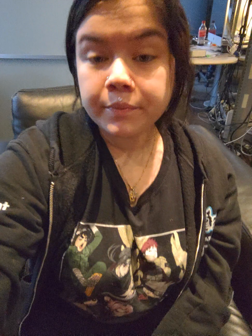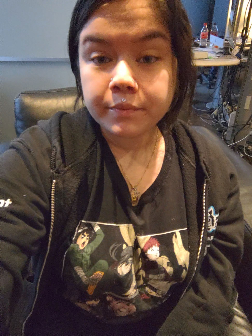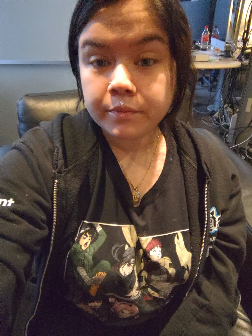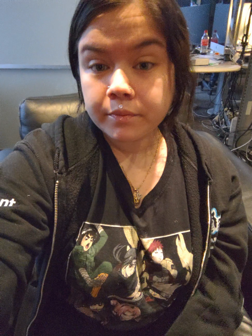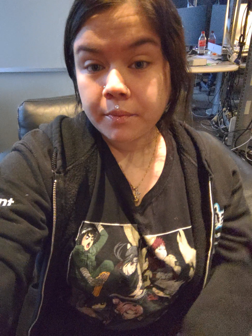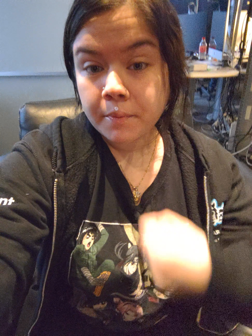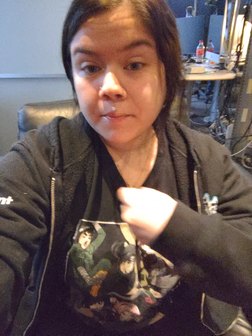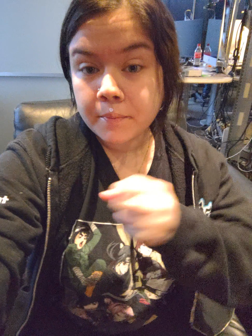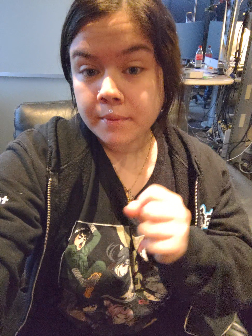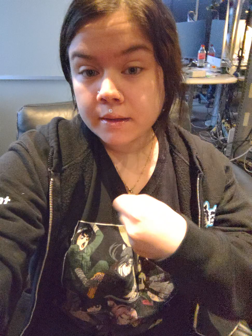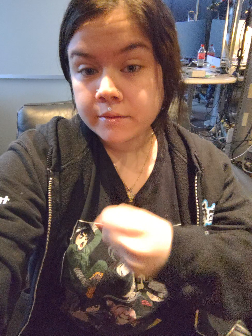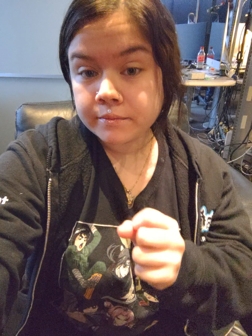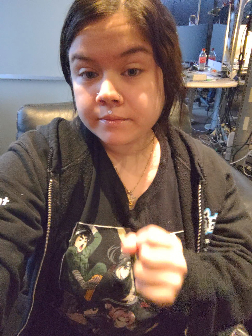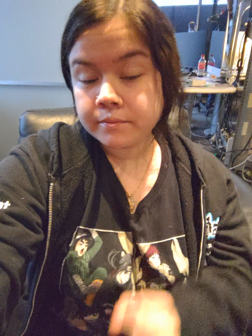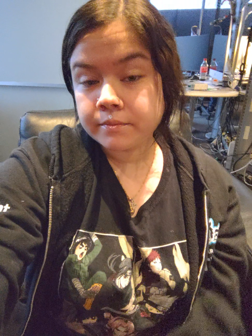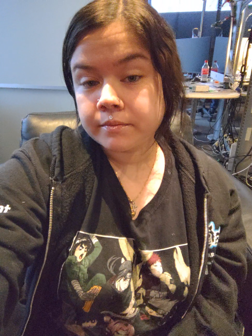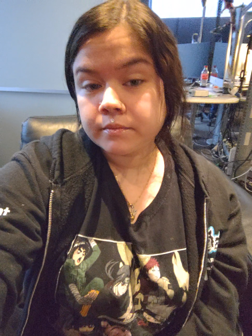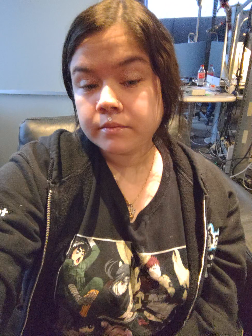make